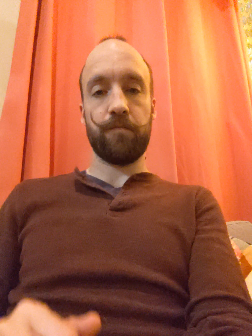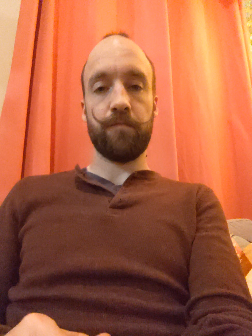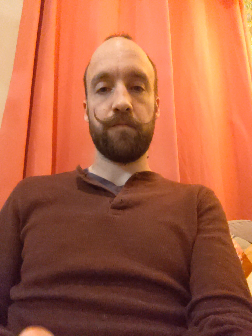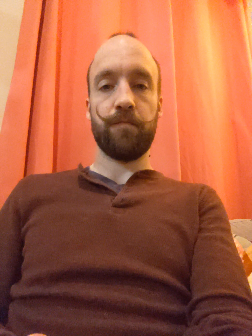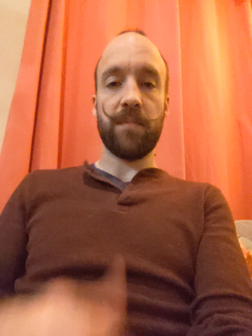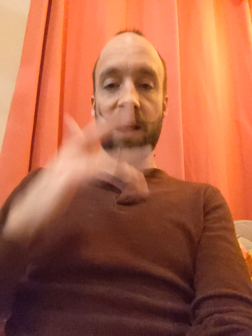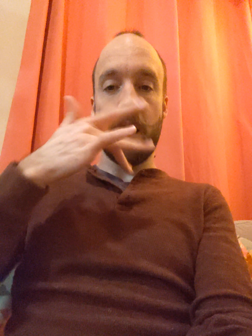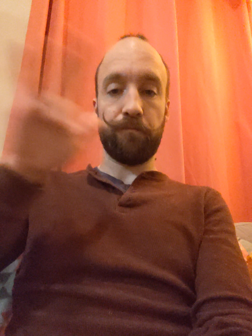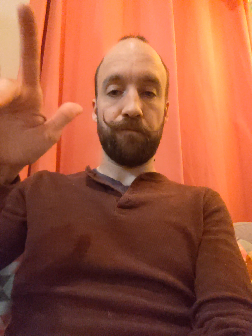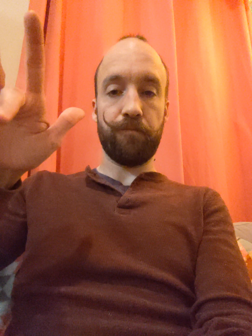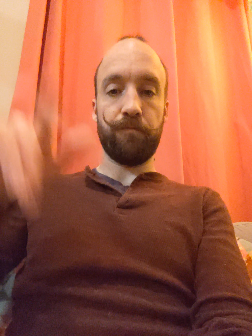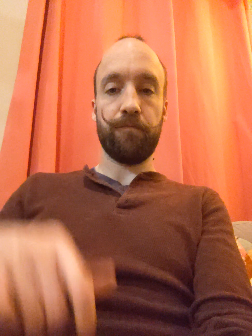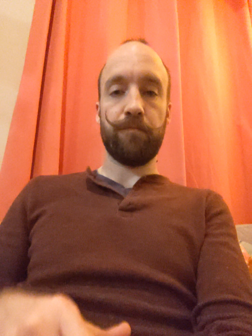empty